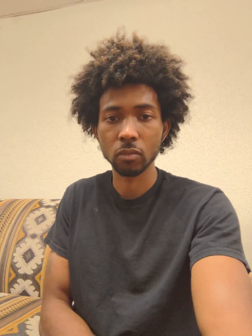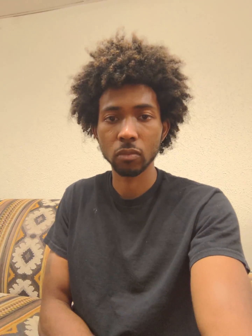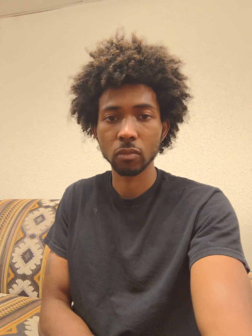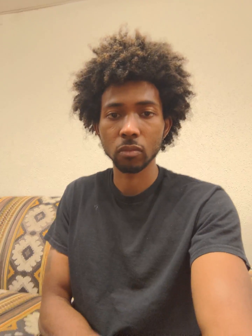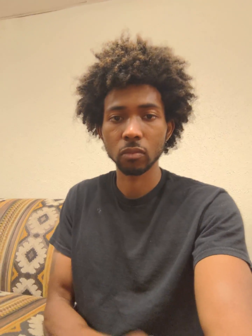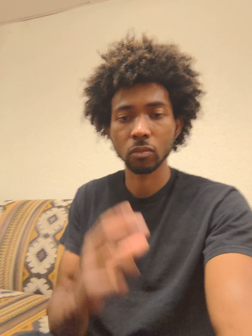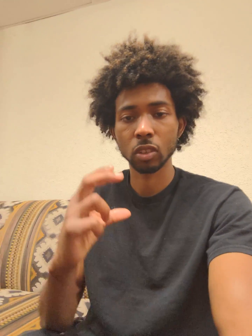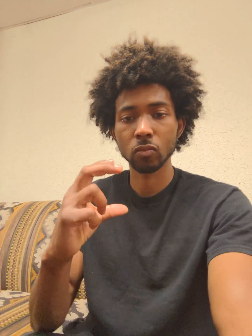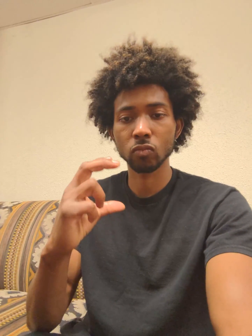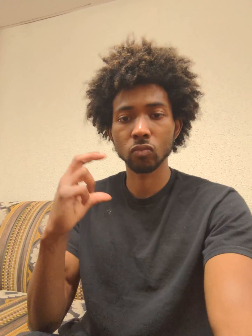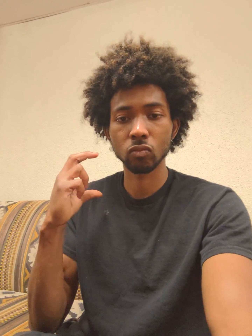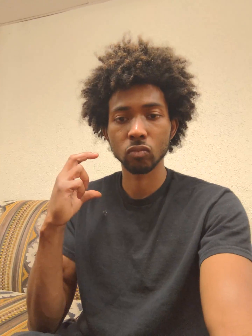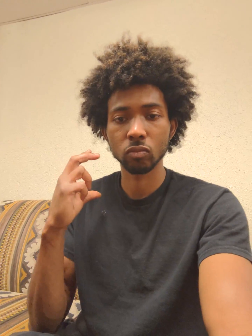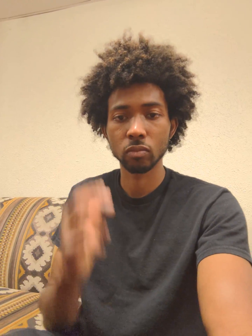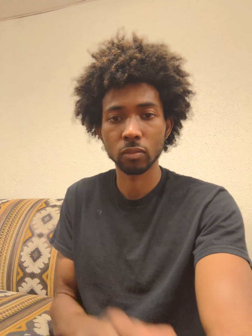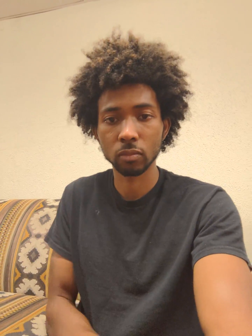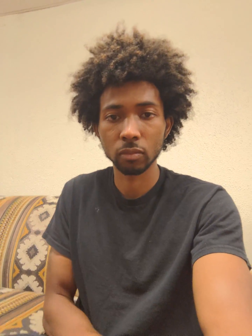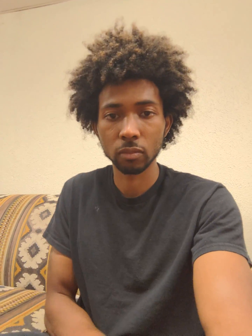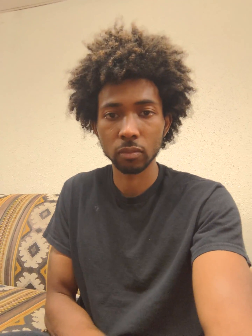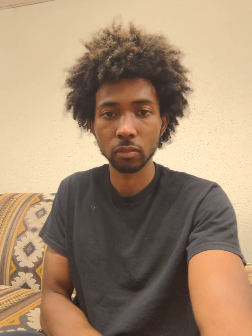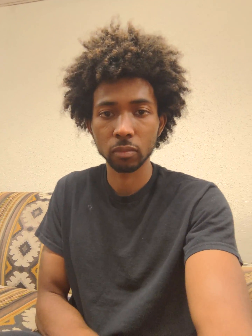bus